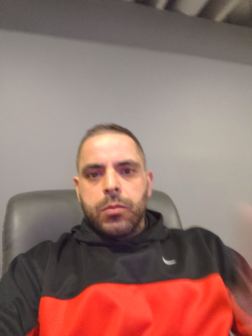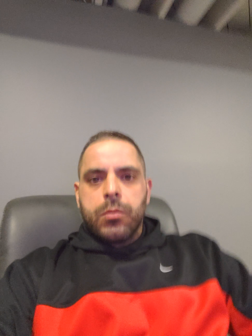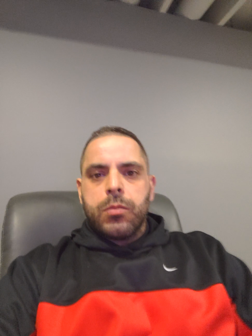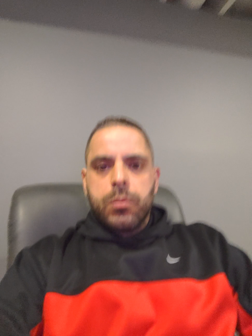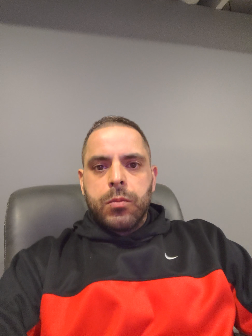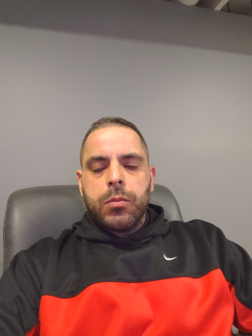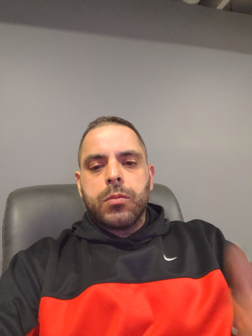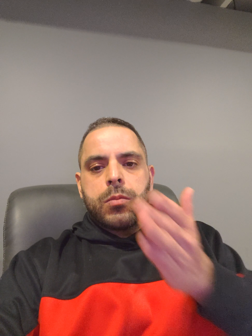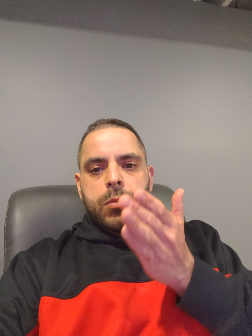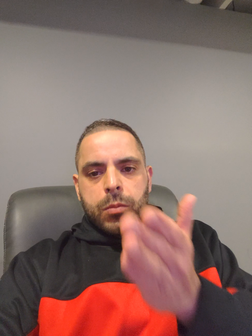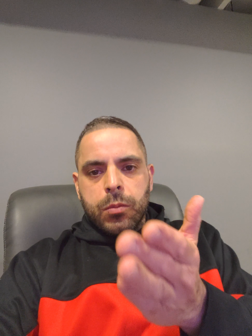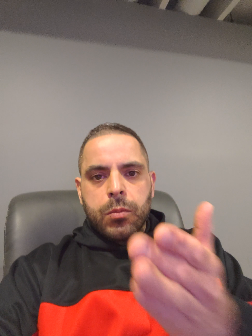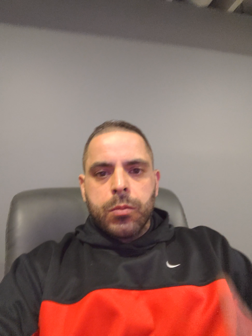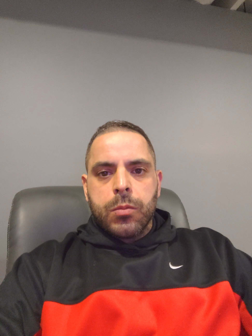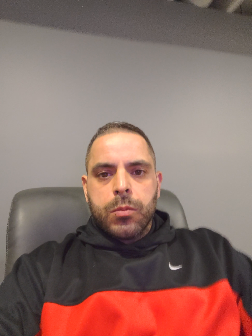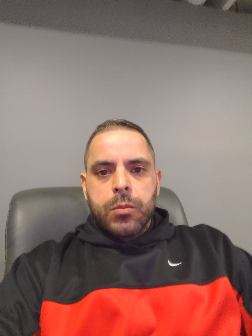boat